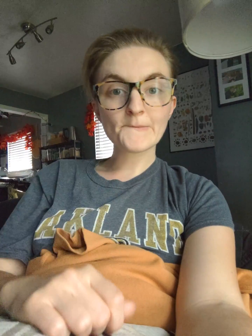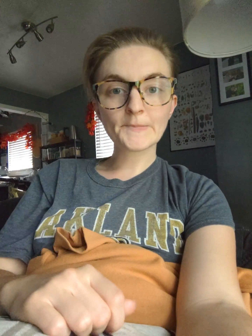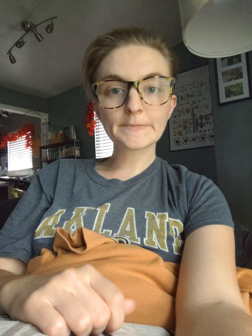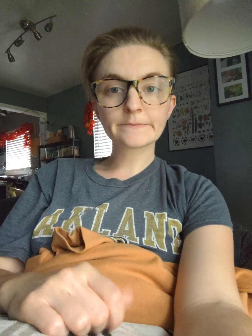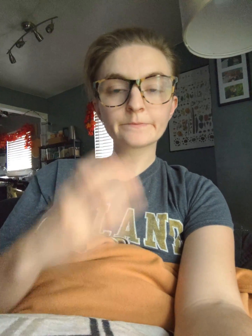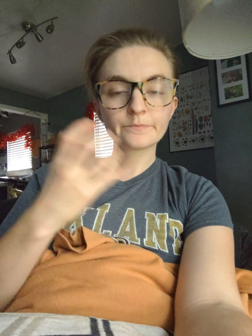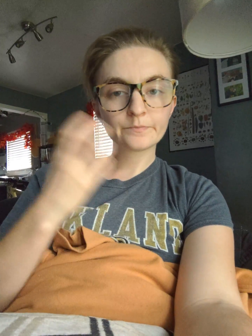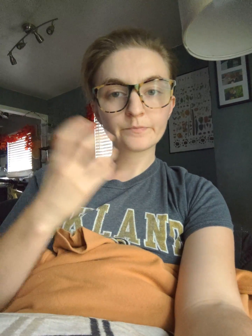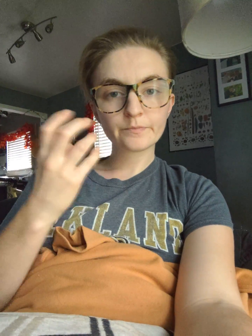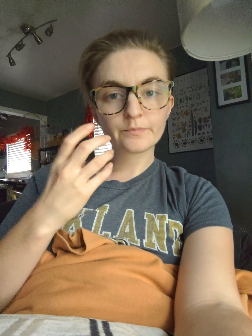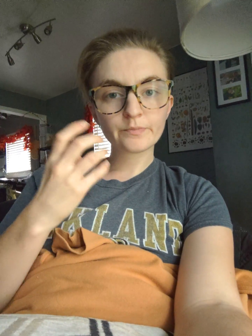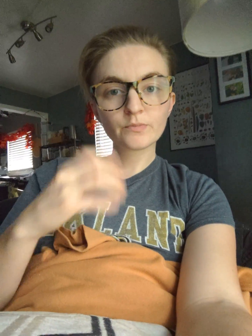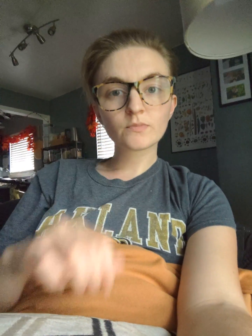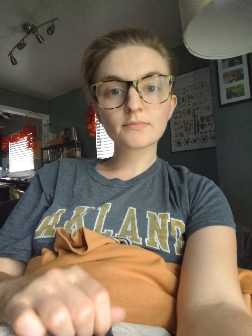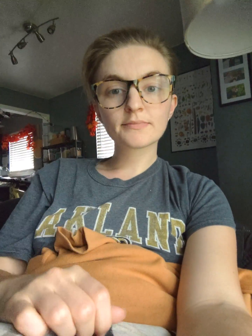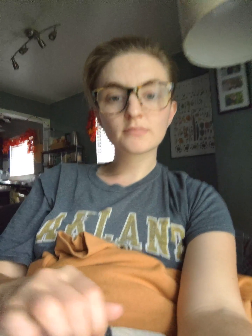shake